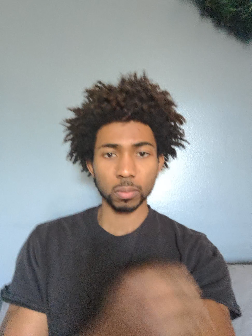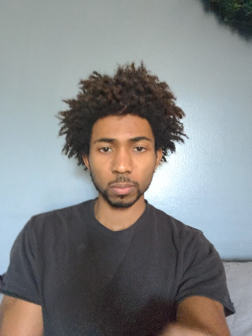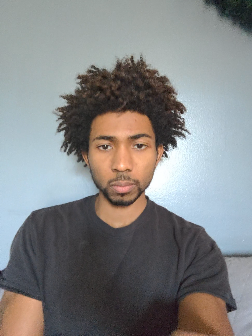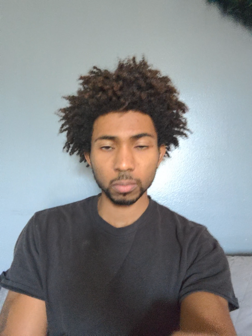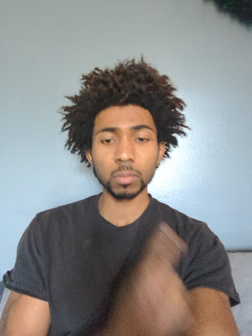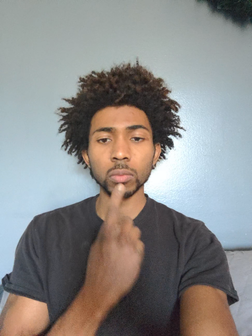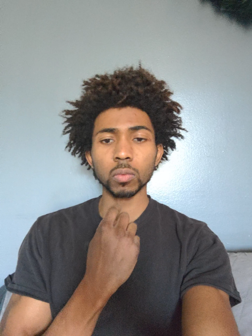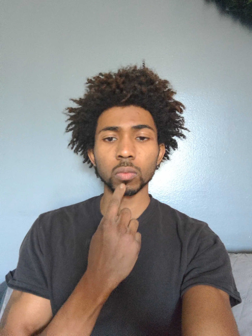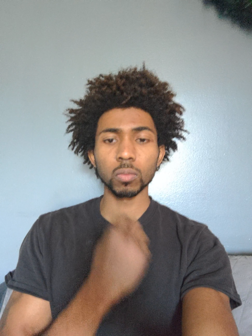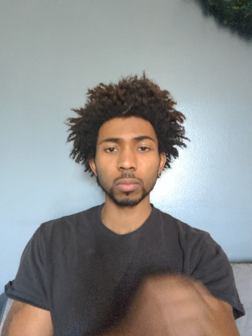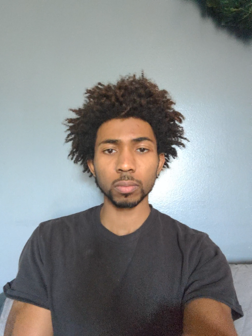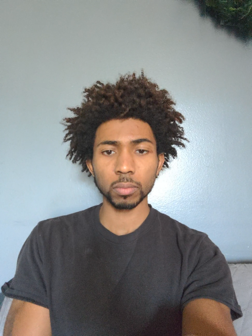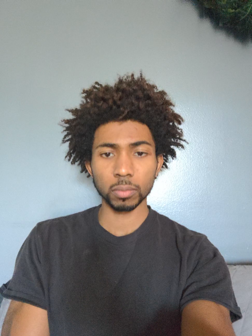red